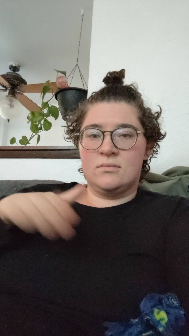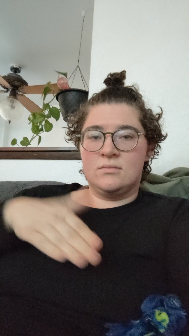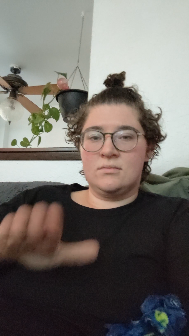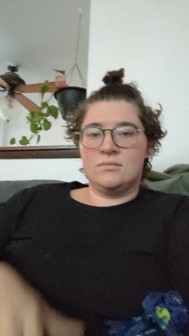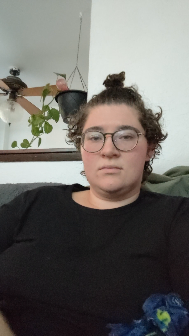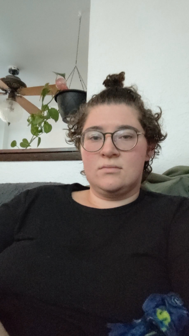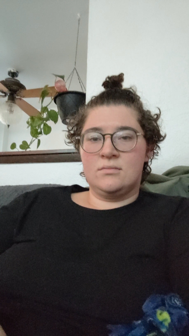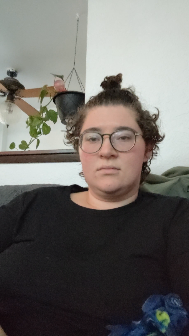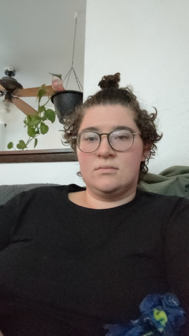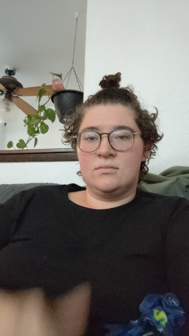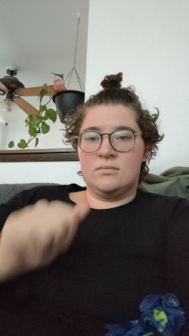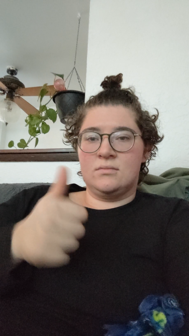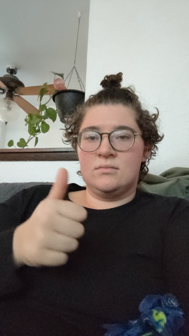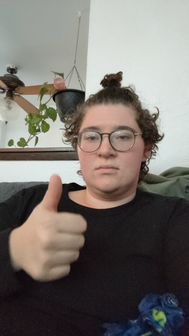how